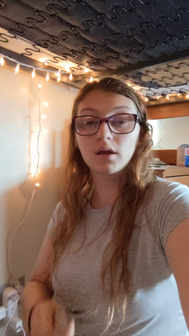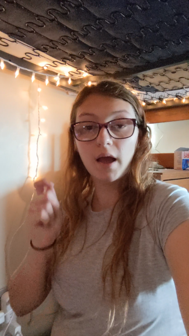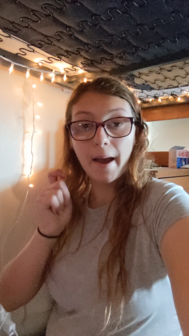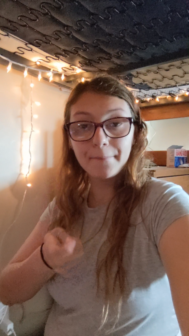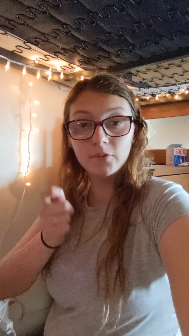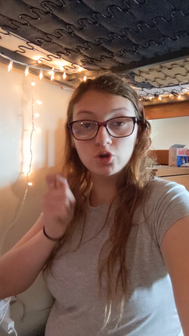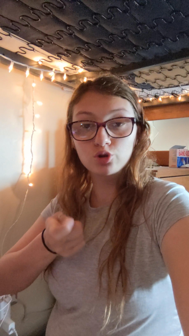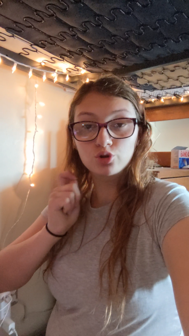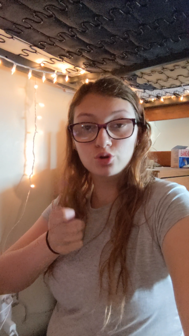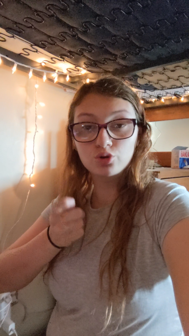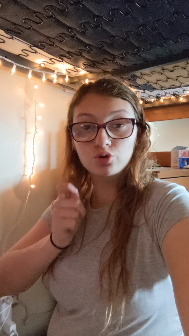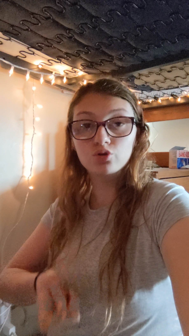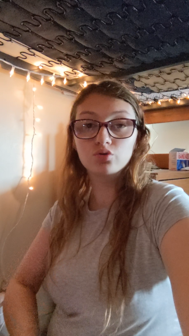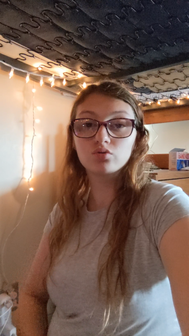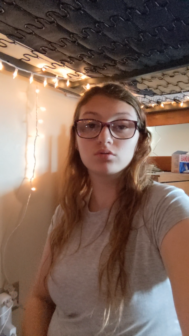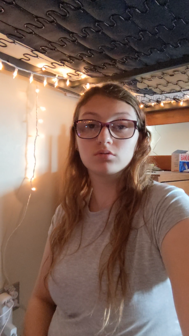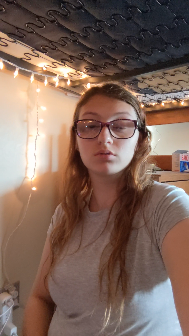hammer